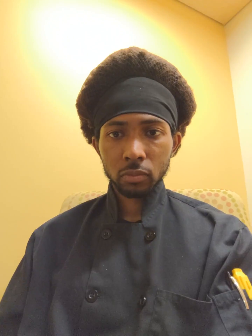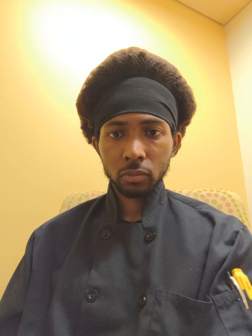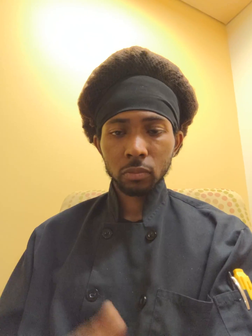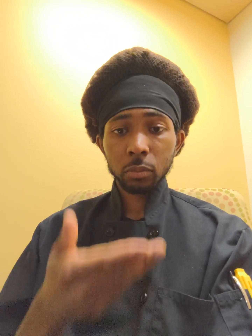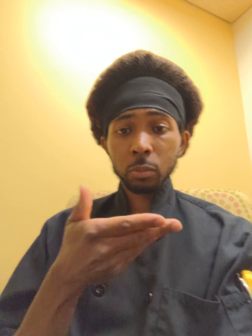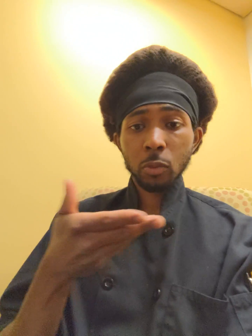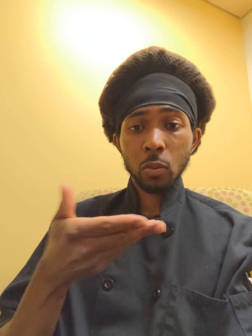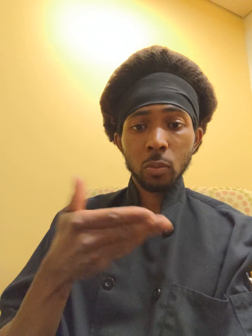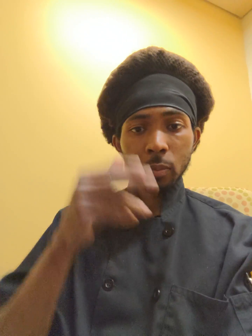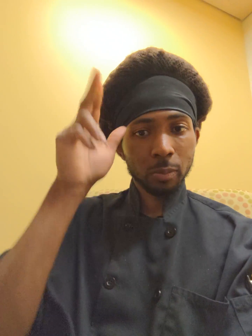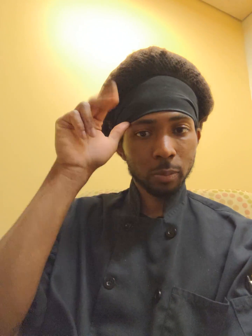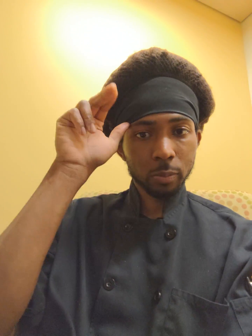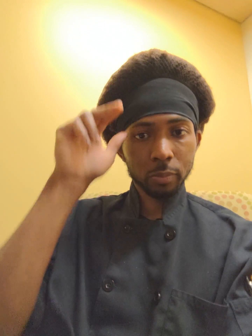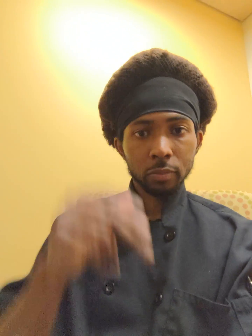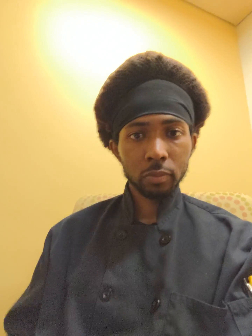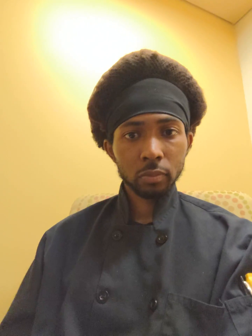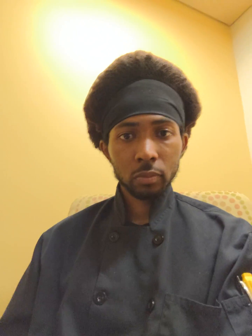pony